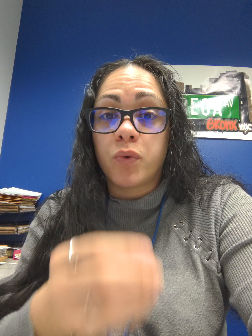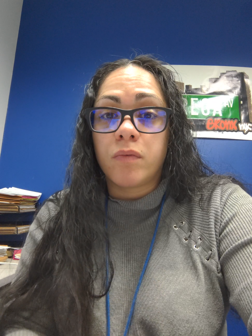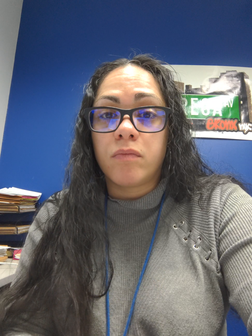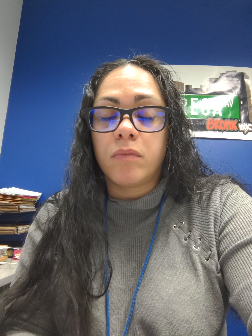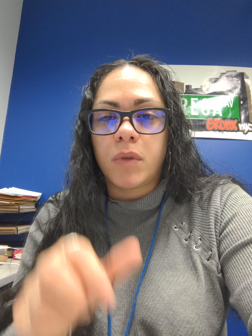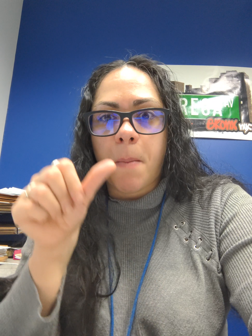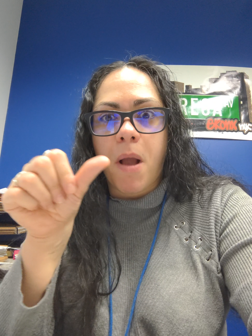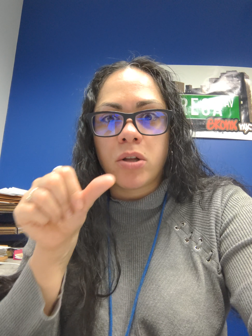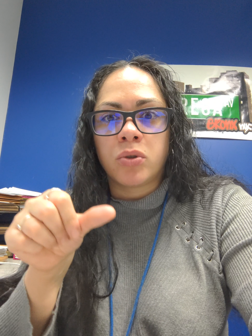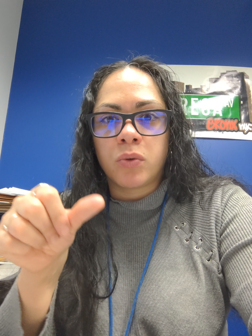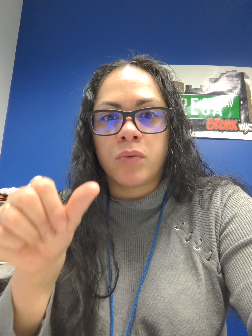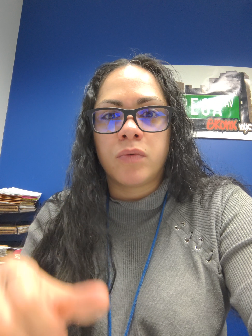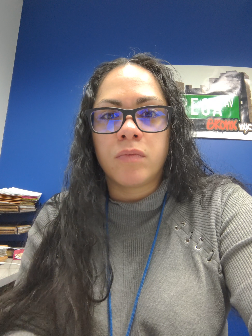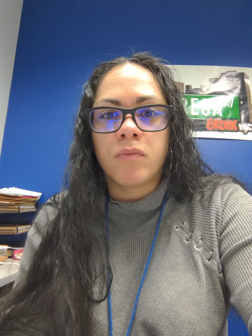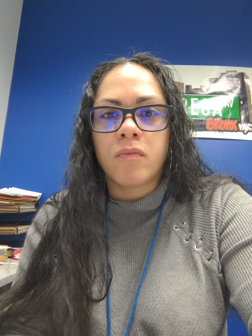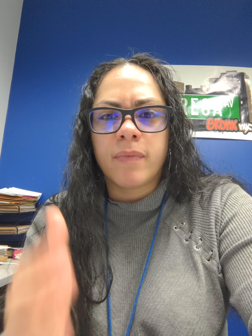puzzle